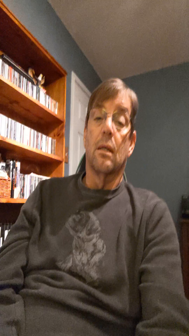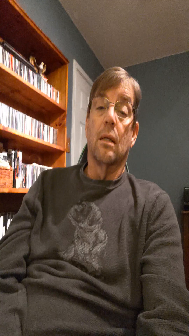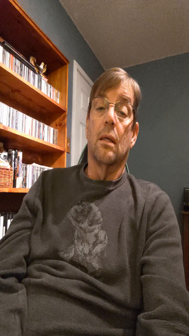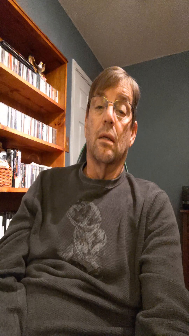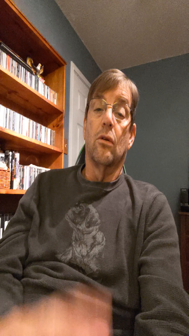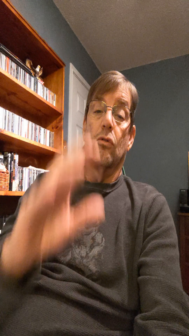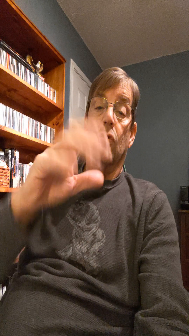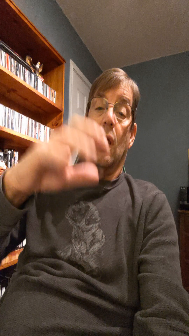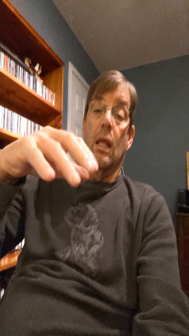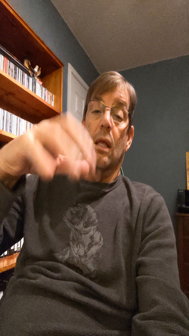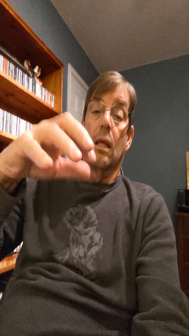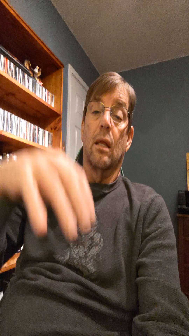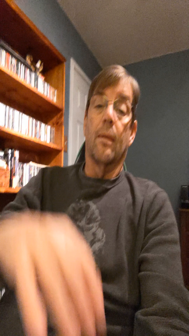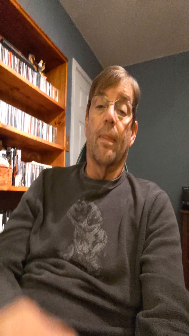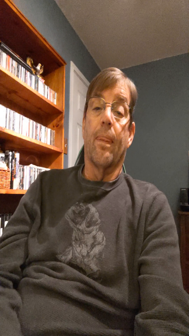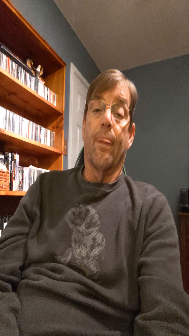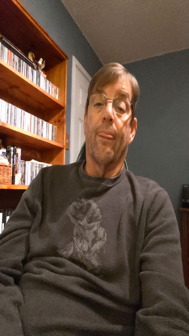rain